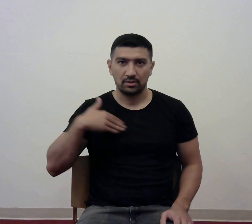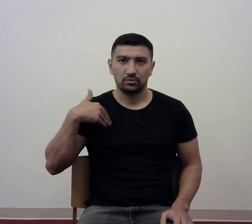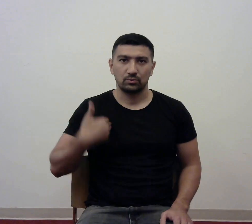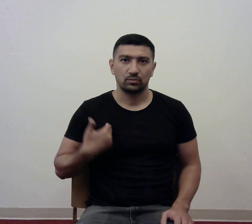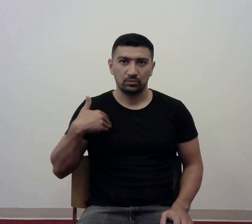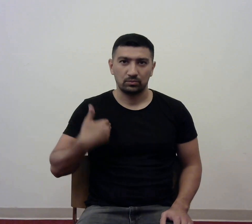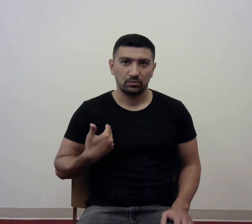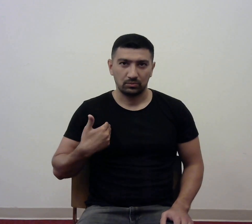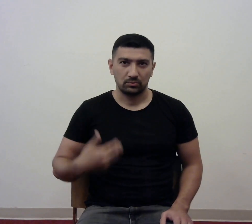subay